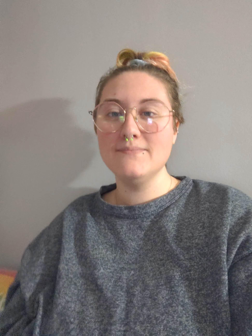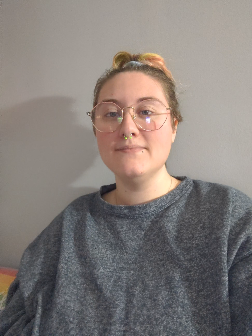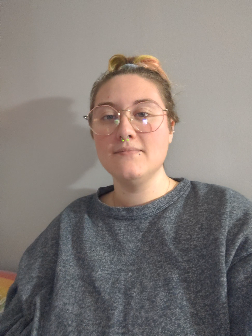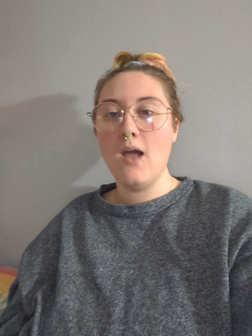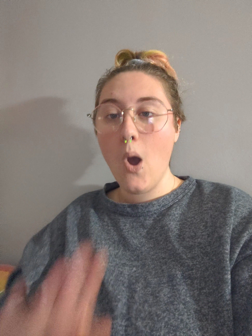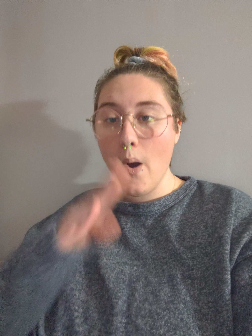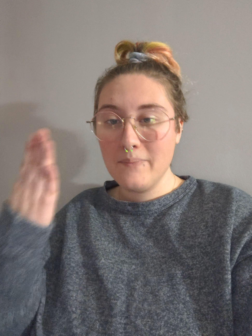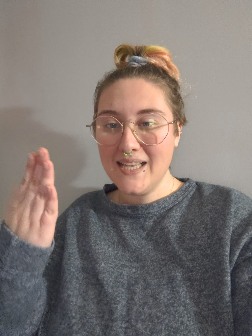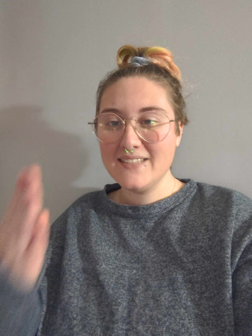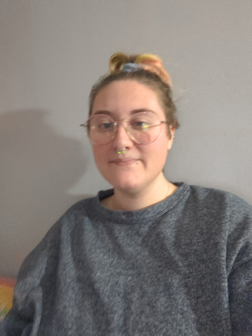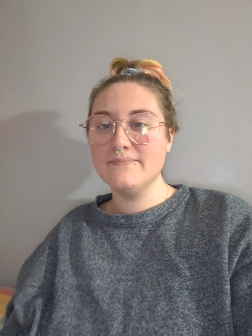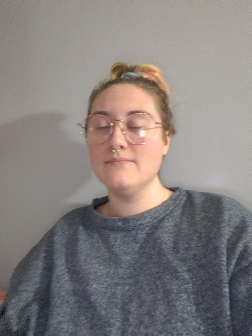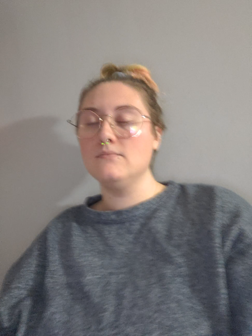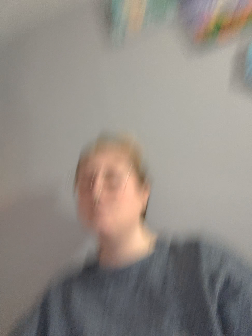open